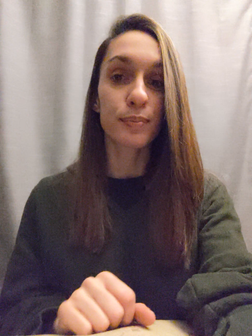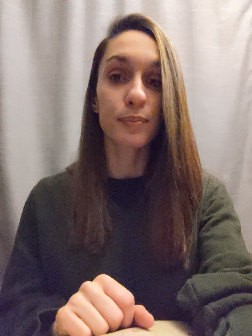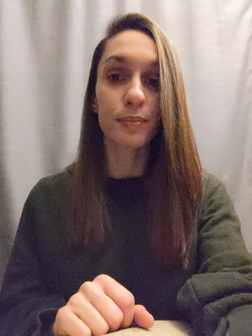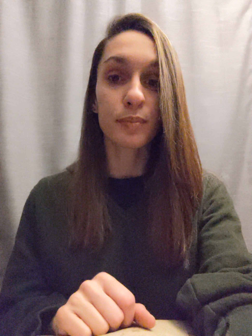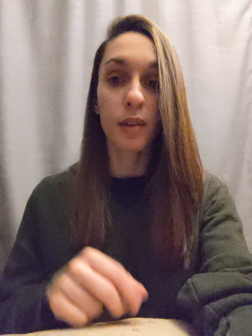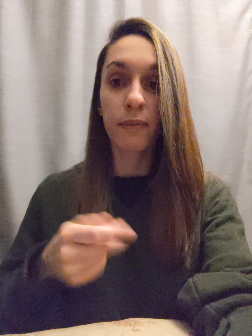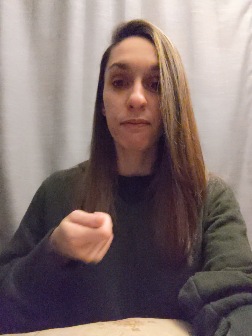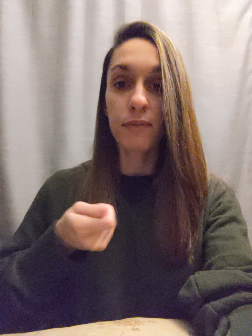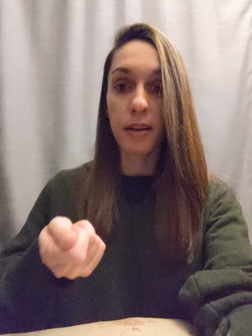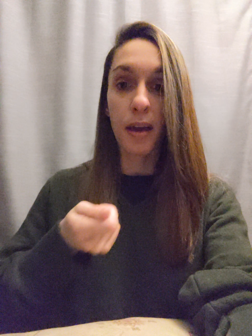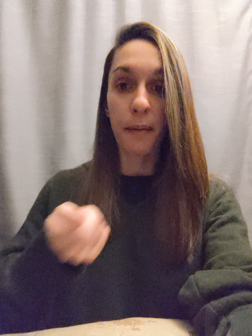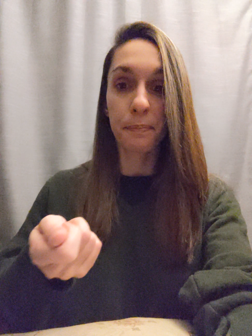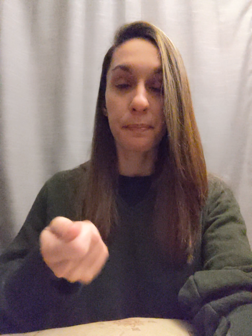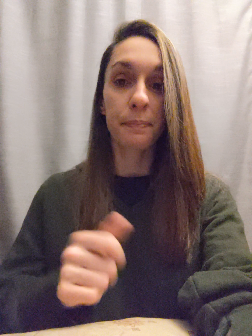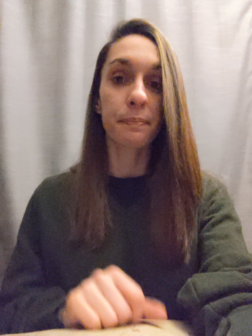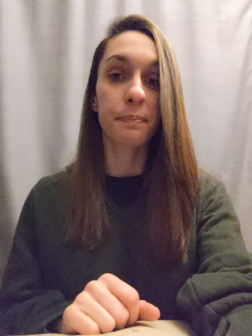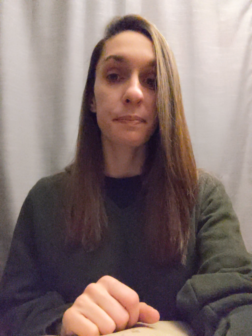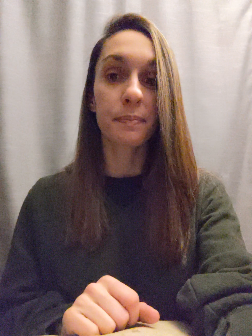vacuum